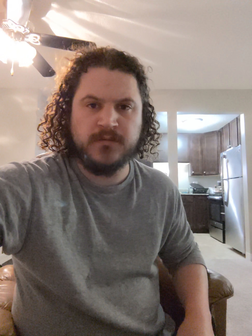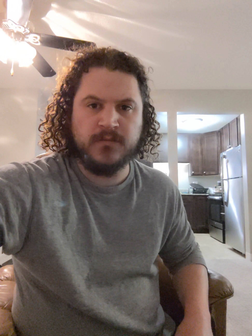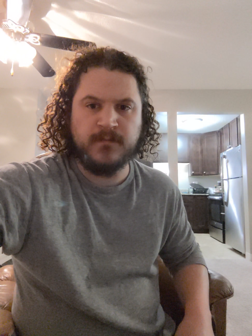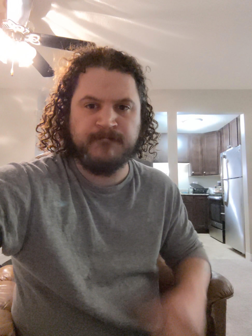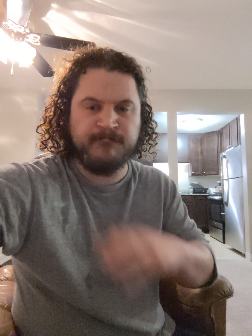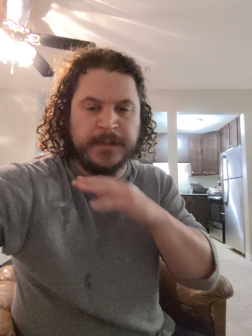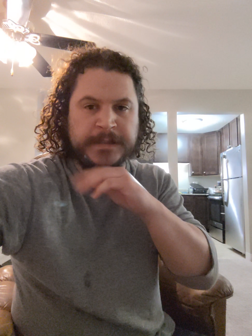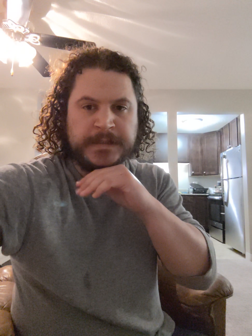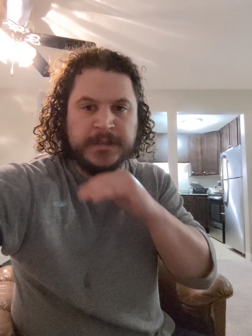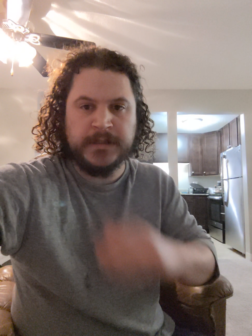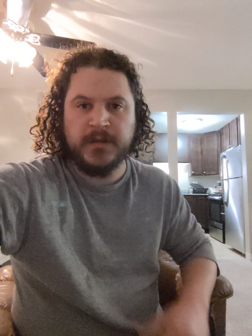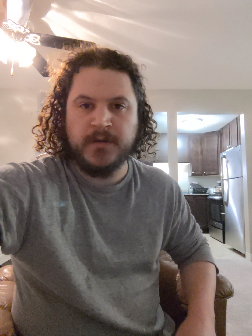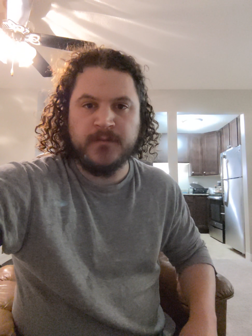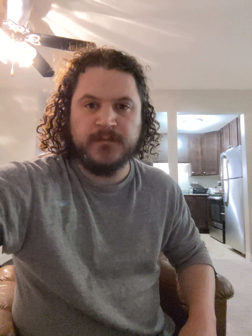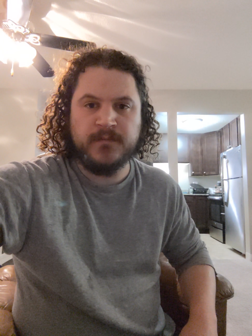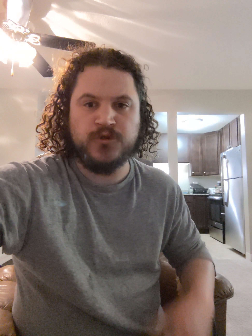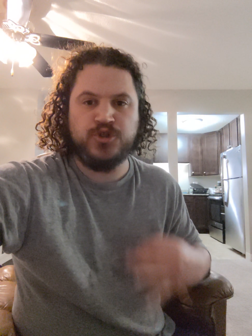pig